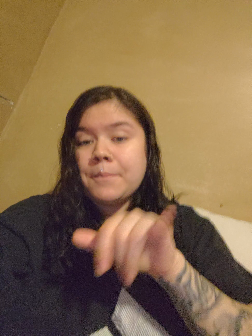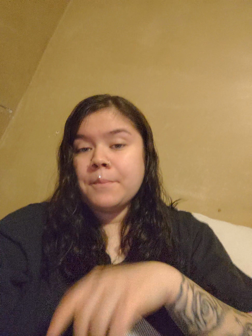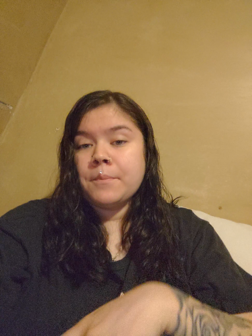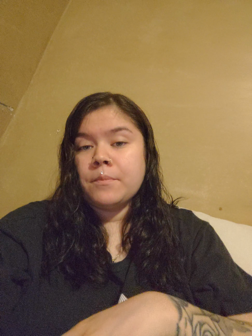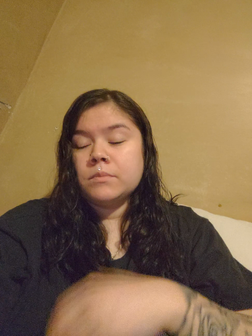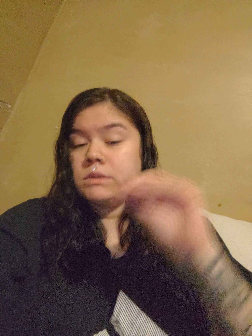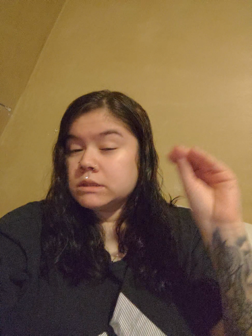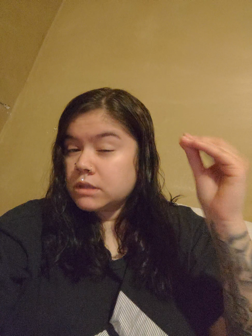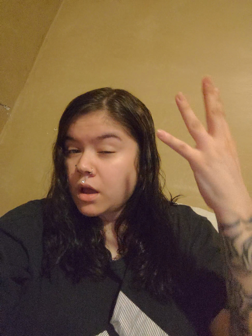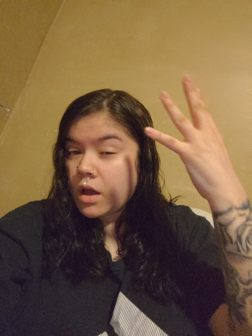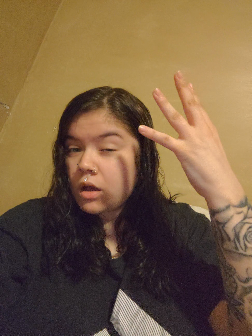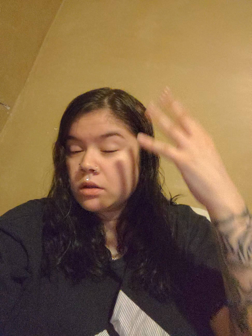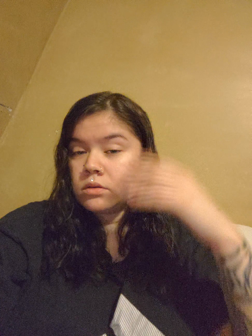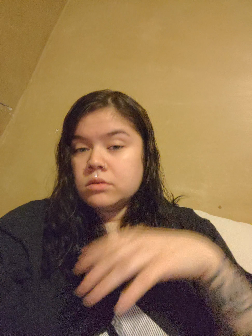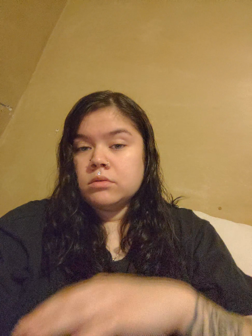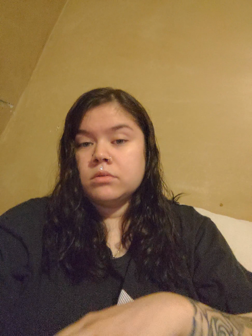sun